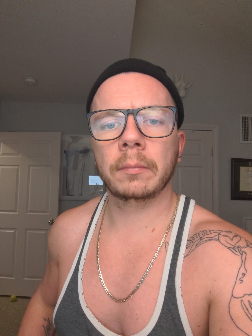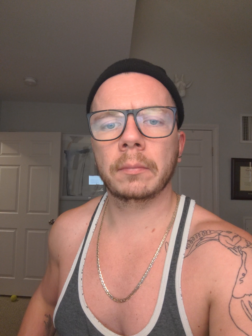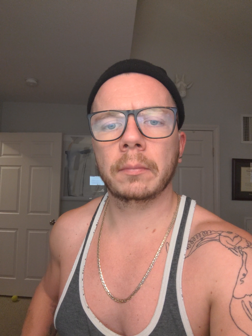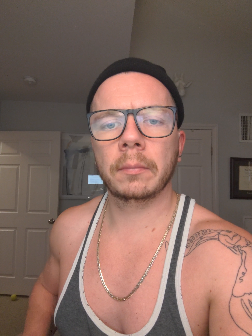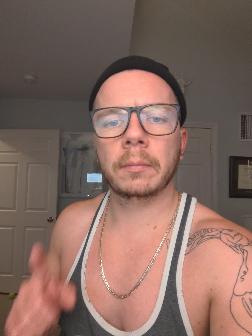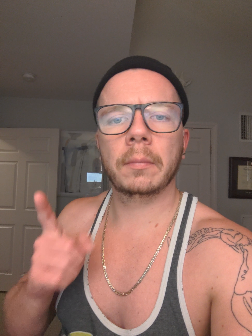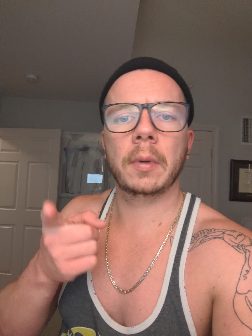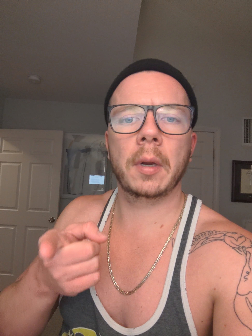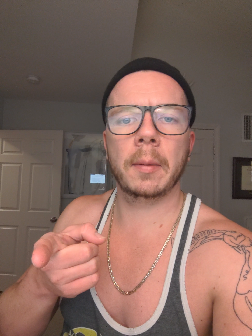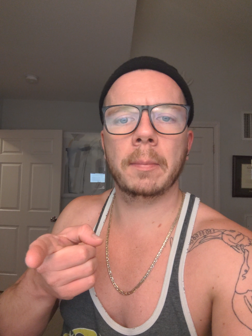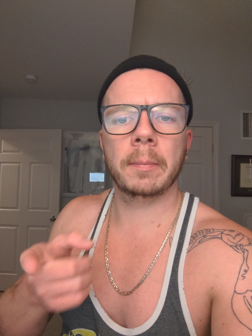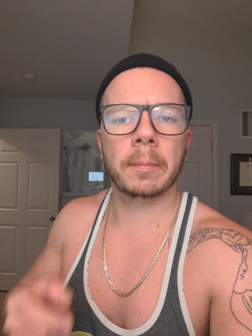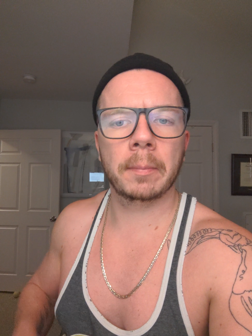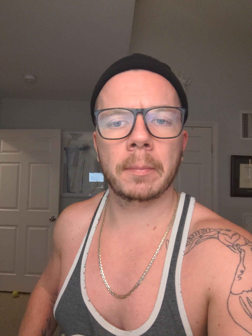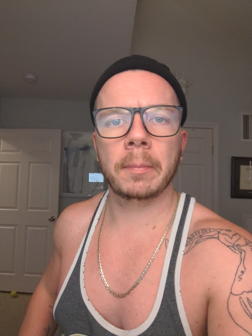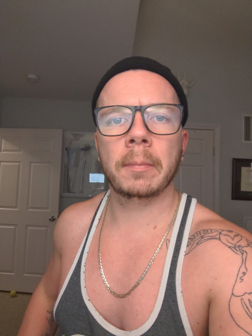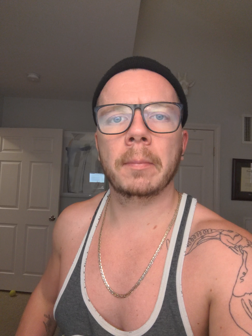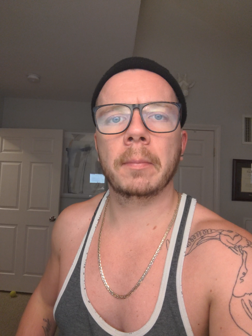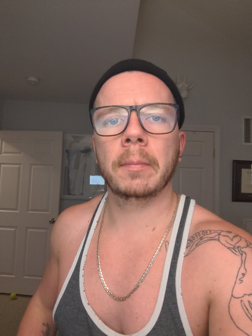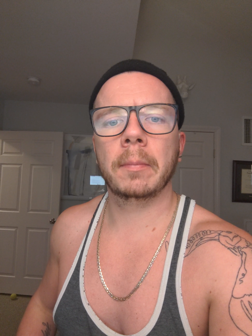he/she/it